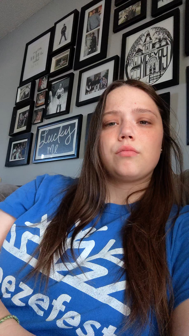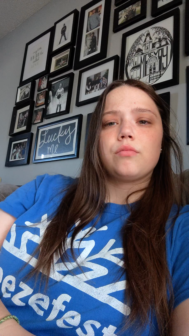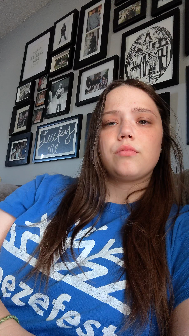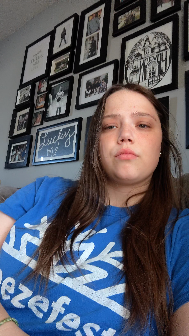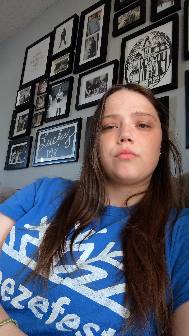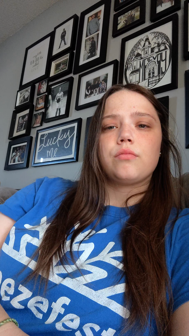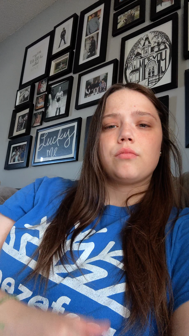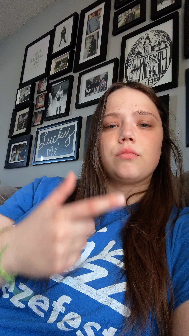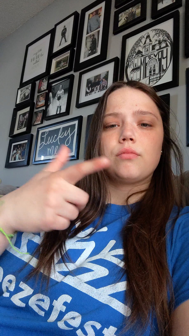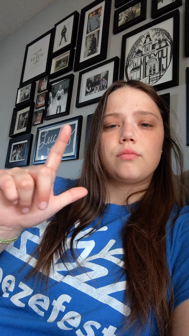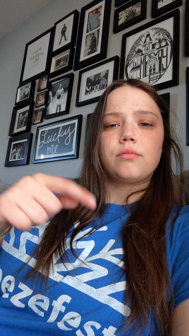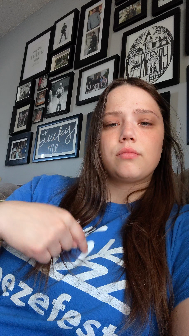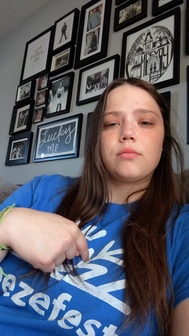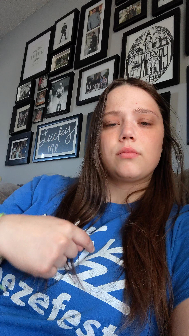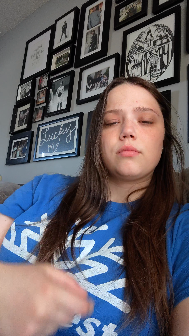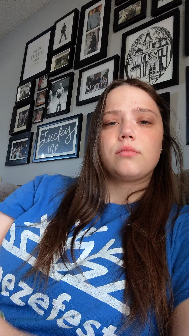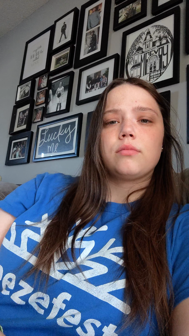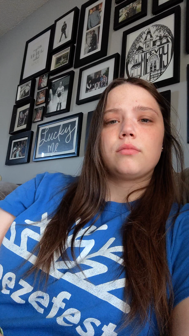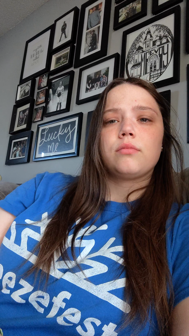let me